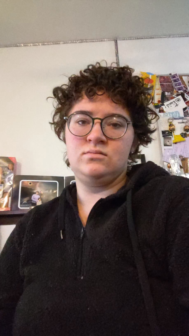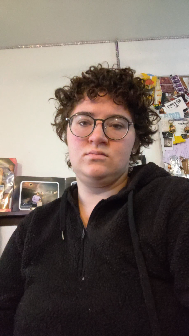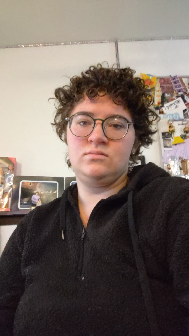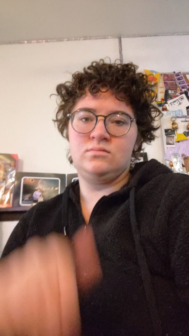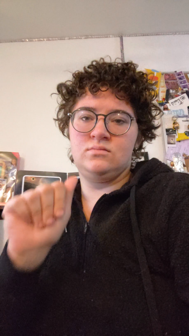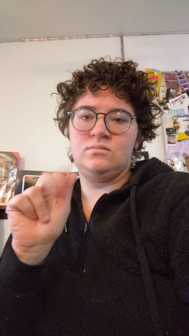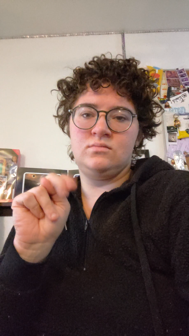an